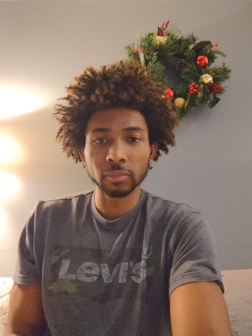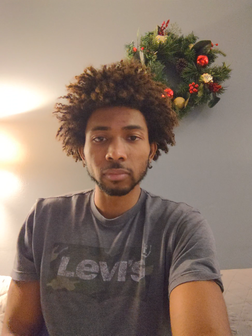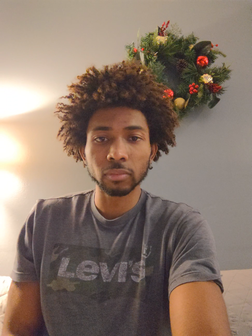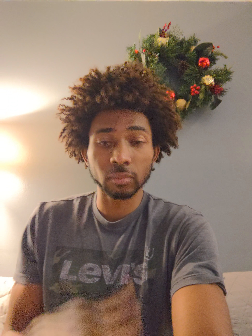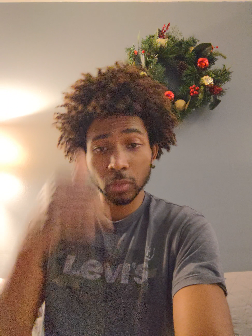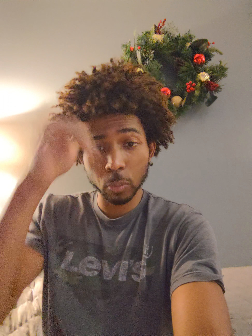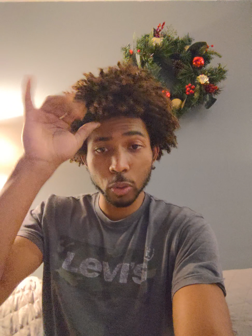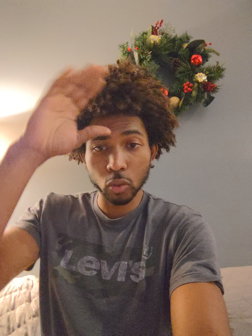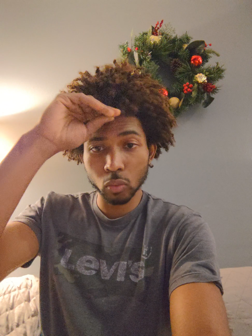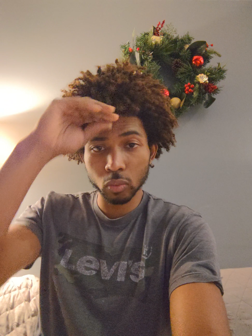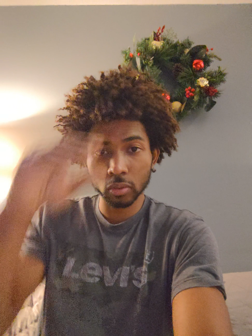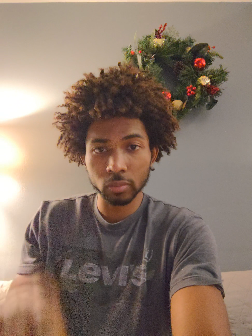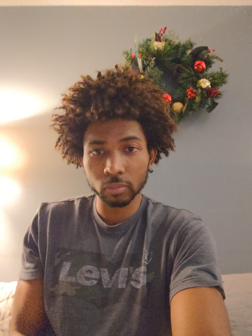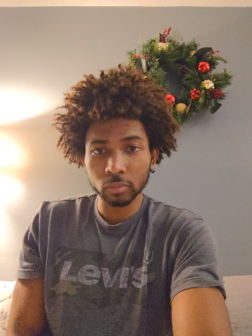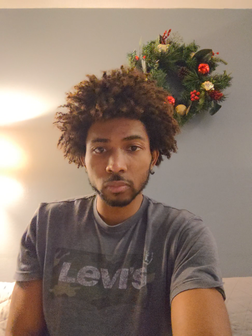cowboy